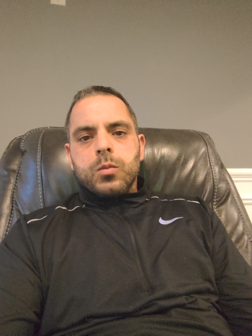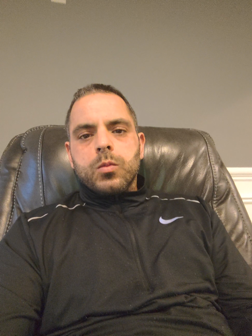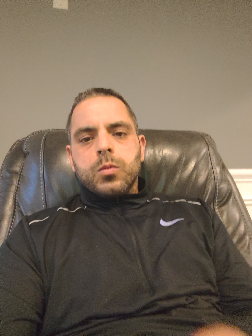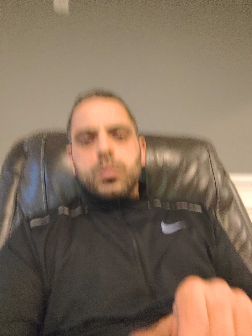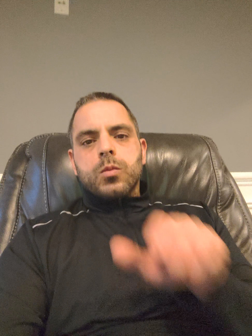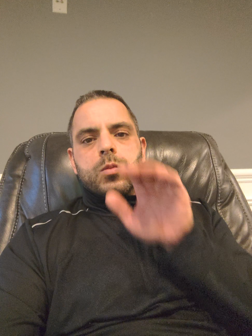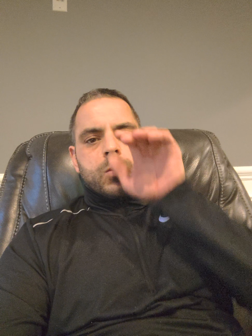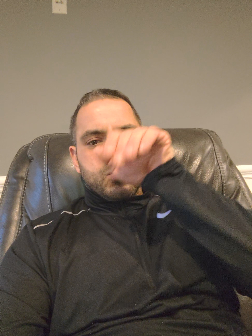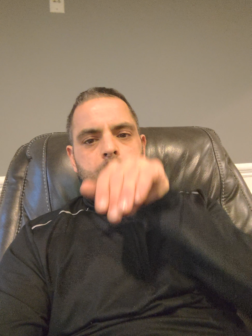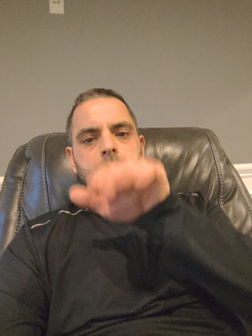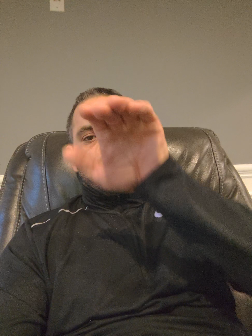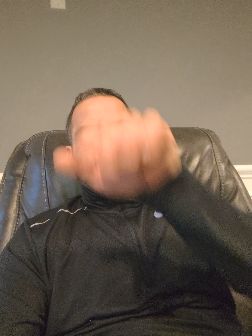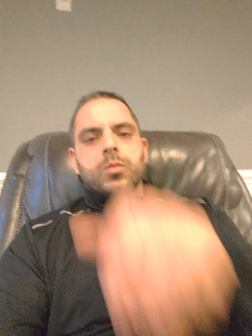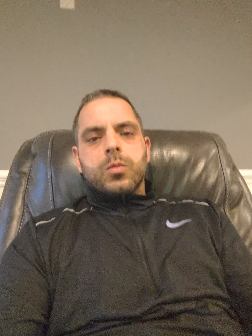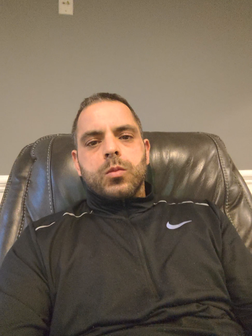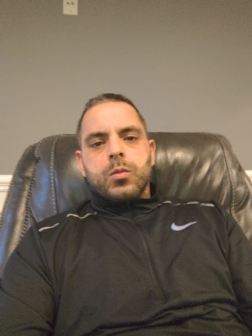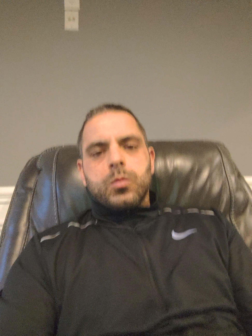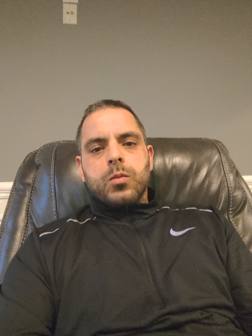elephant